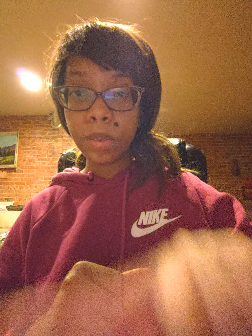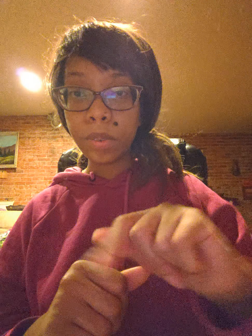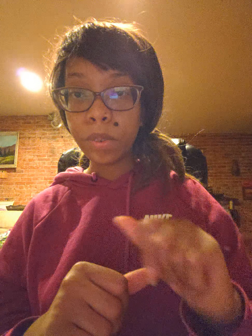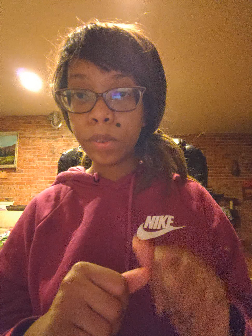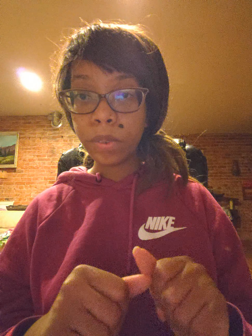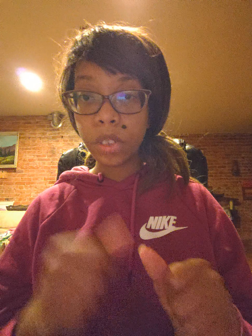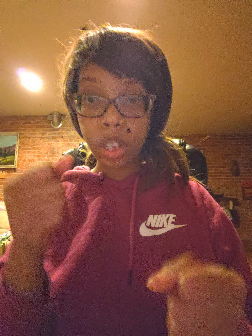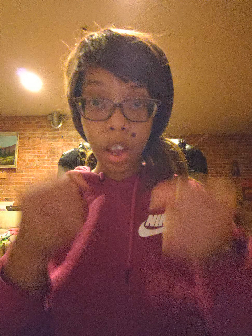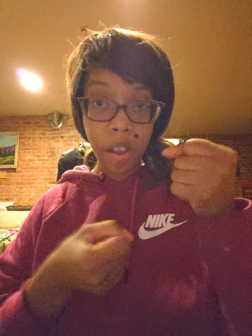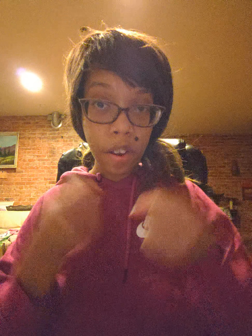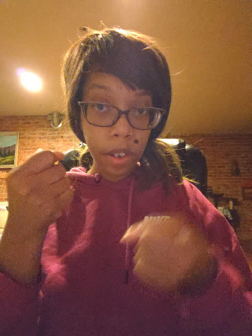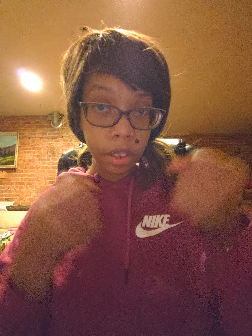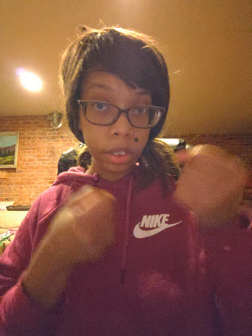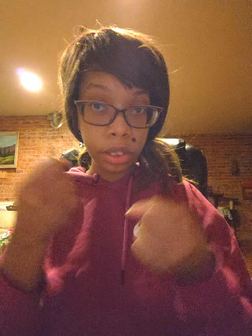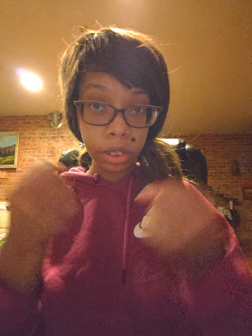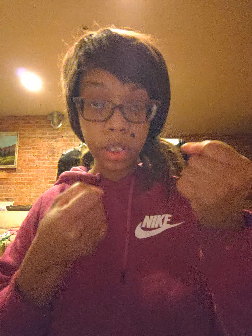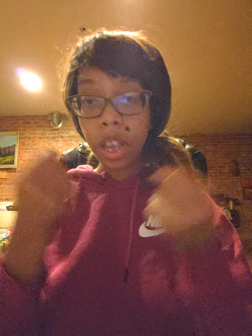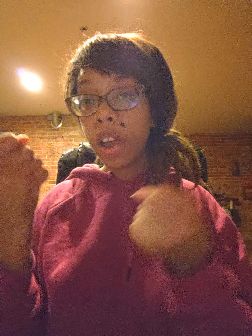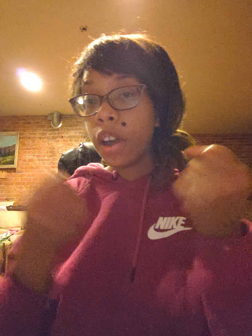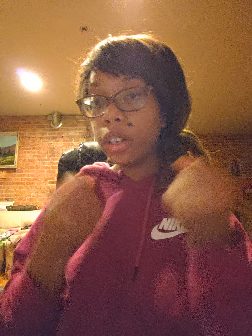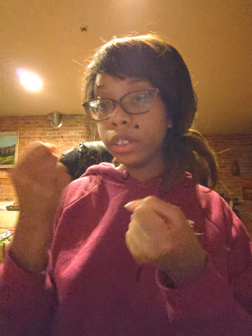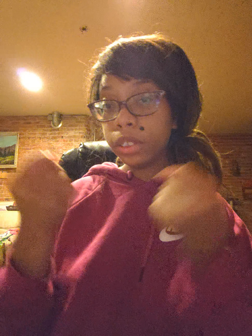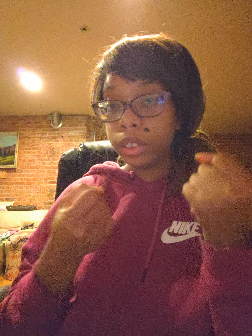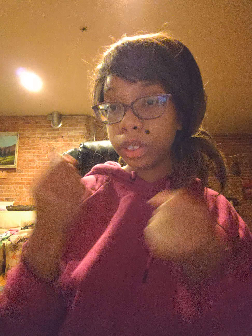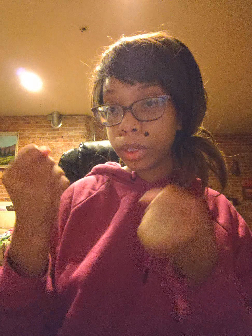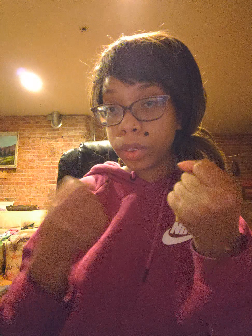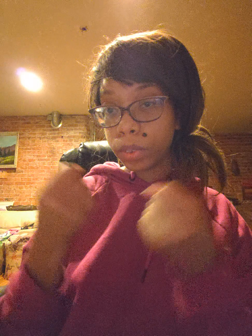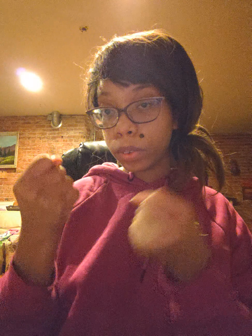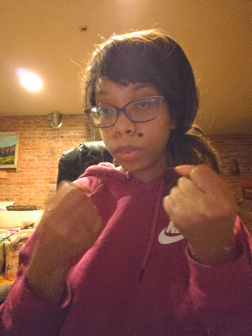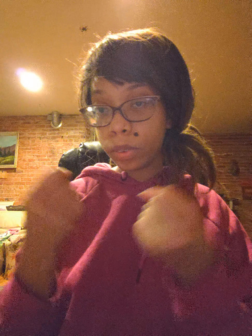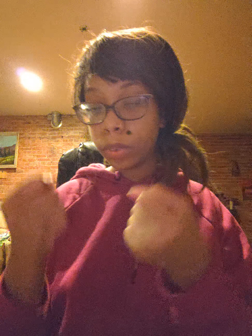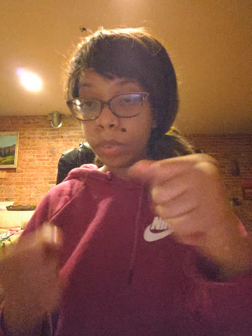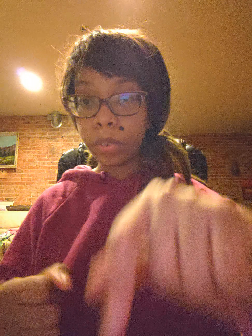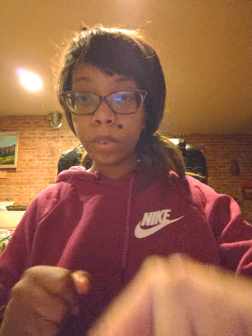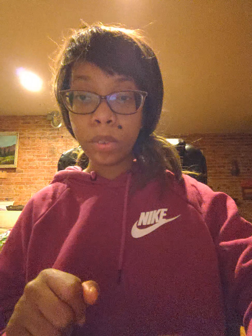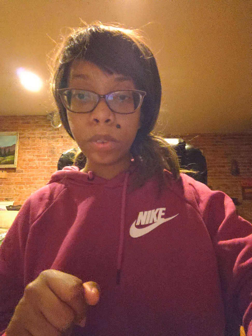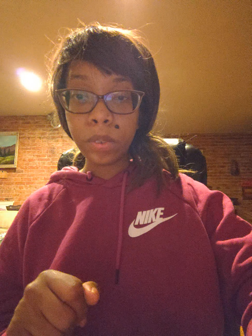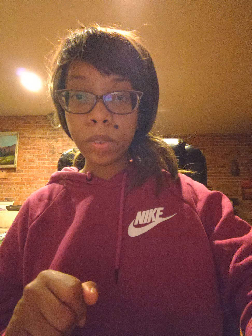car